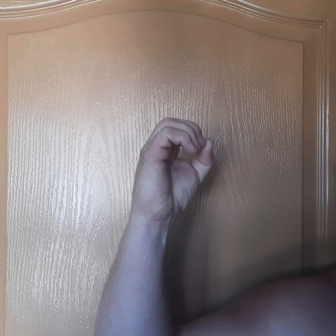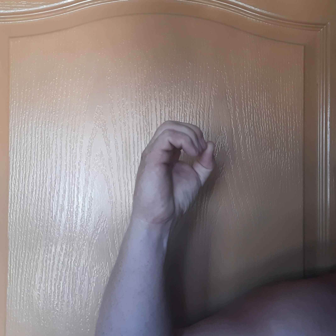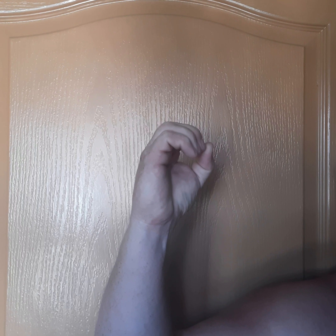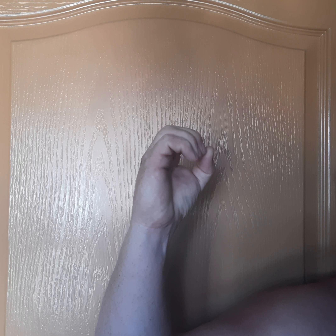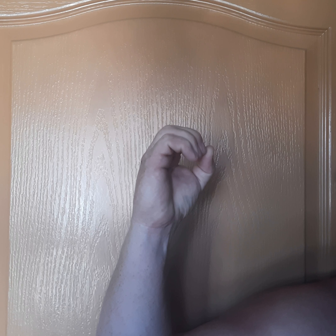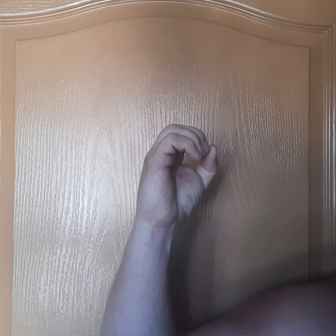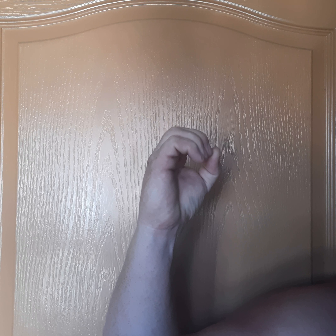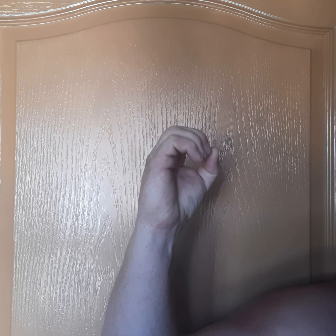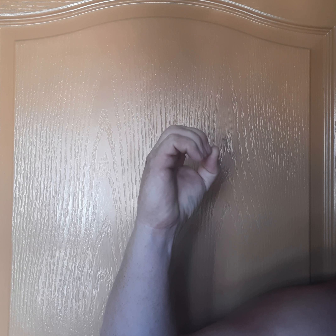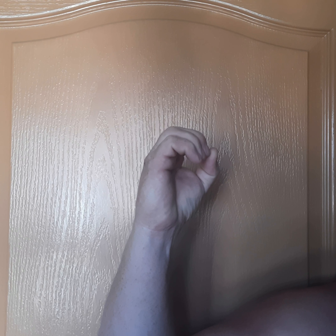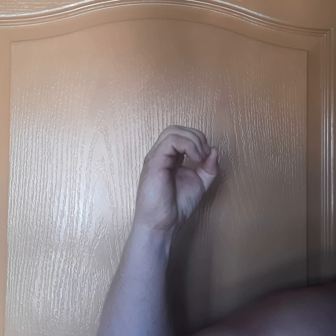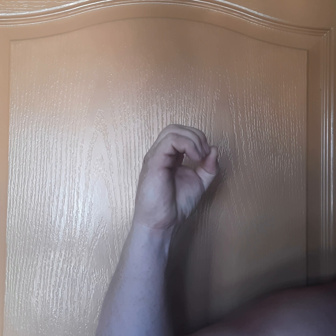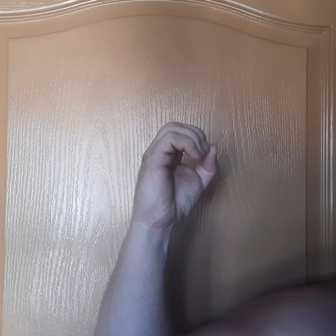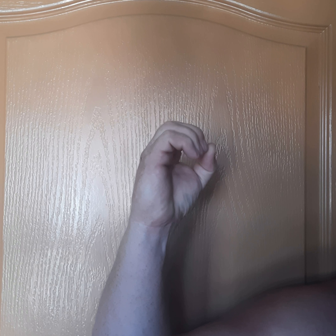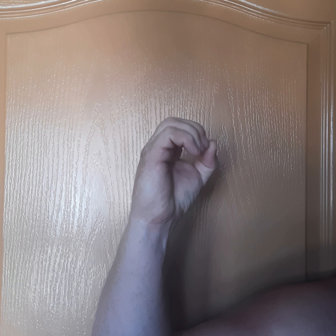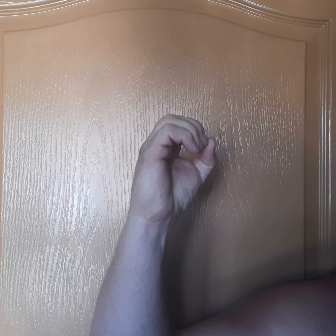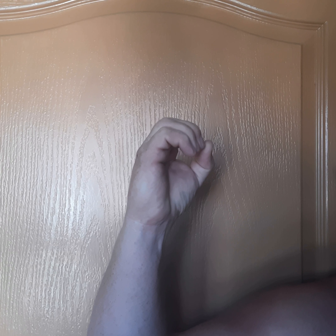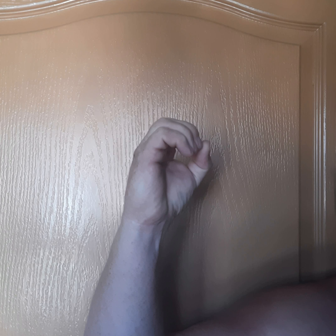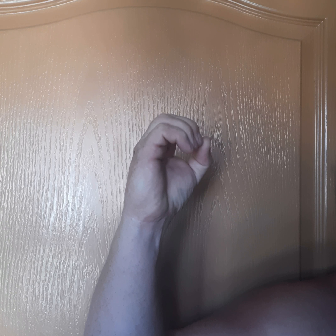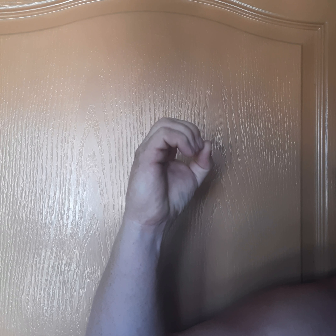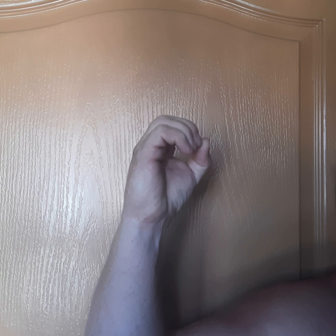Е